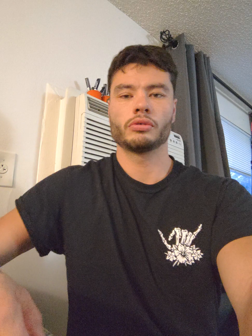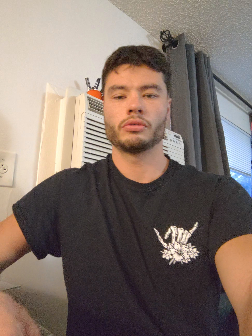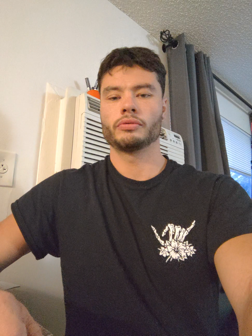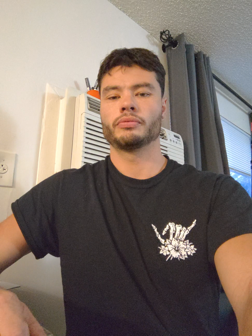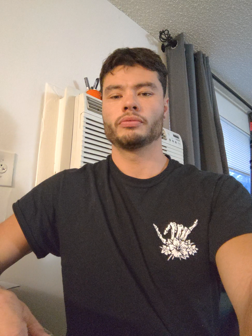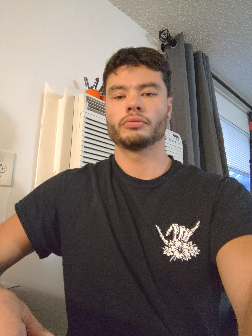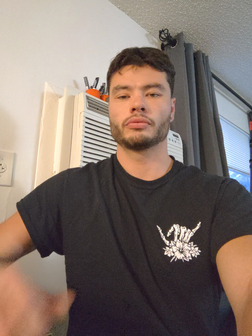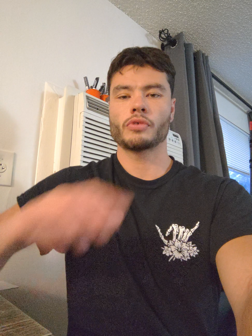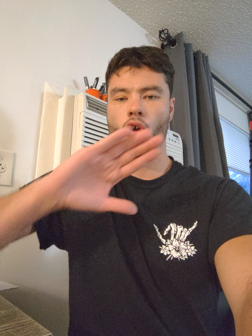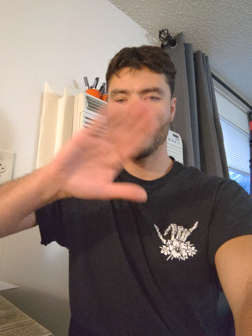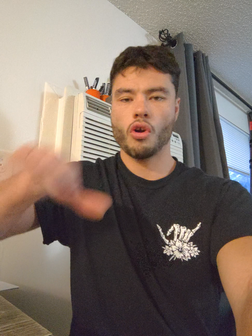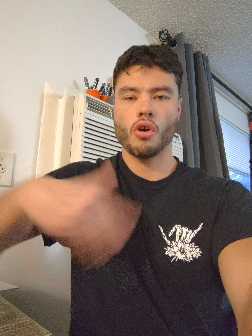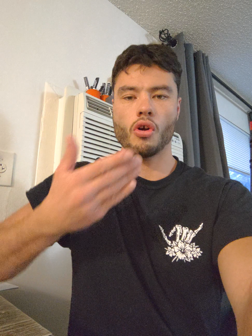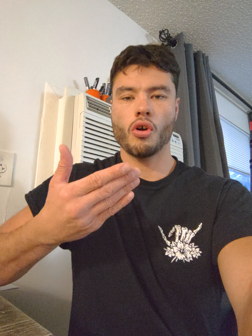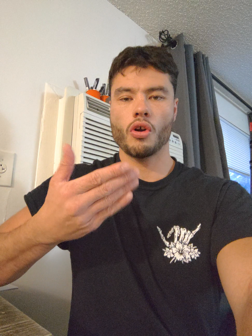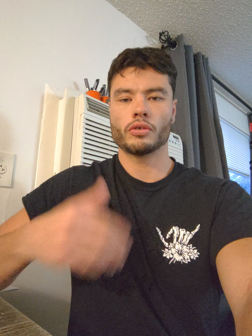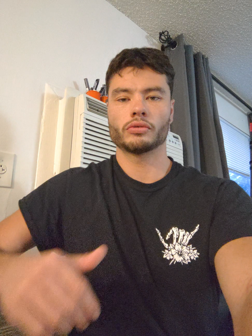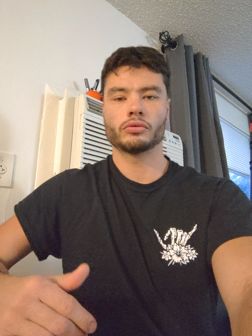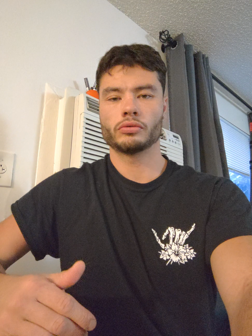all